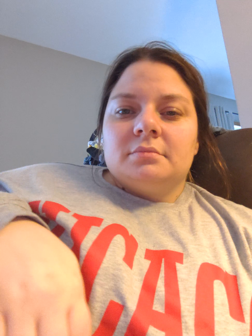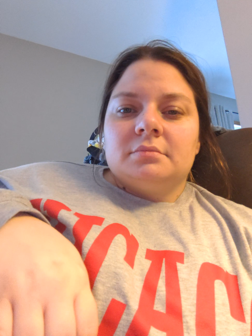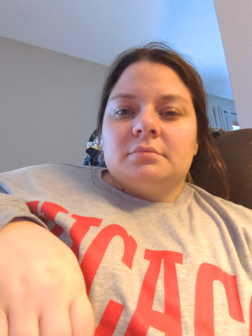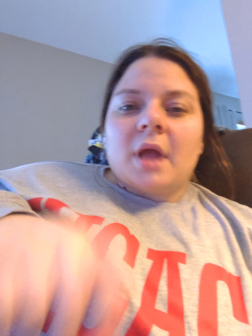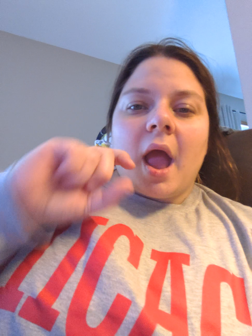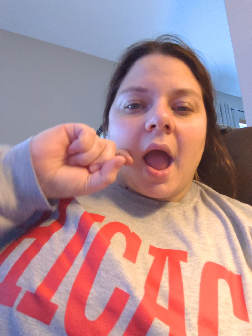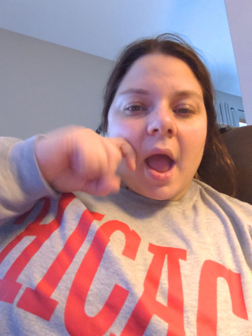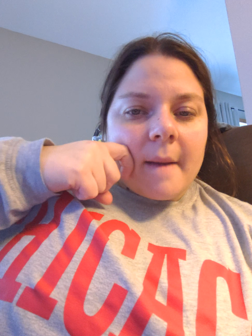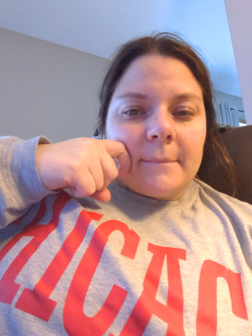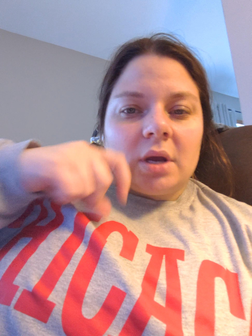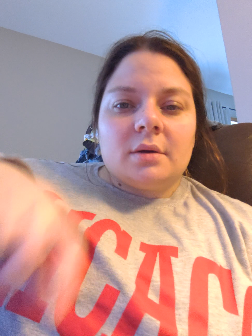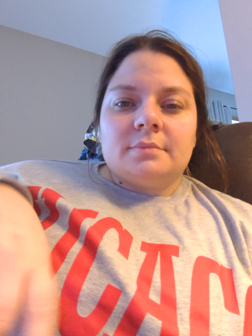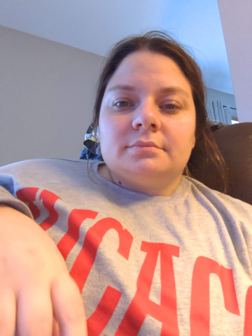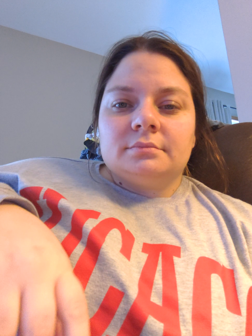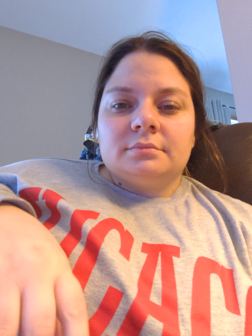apple